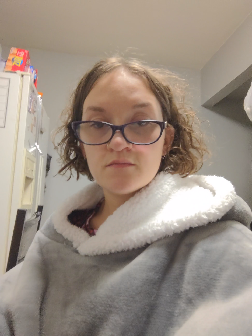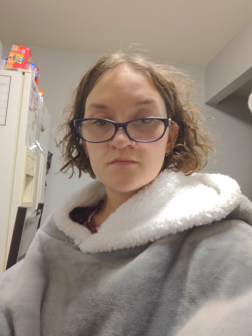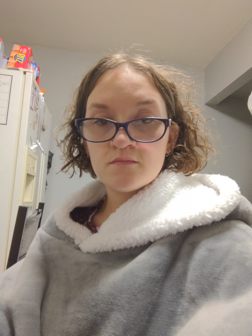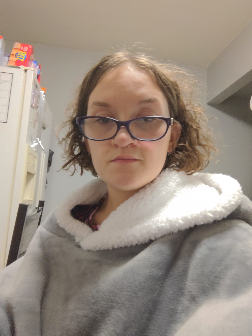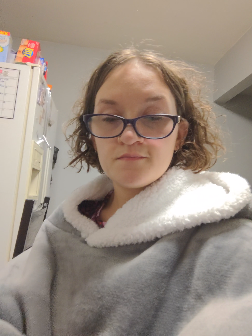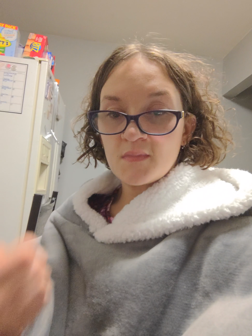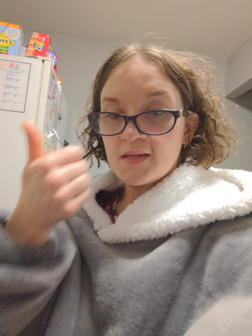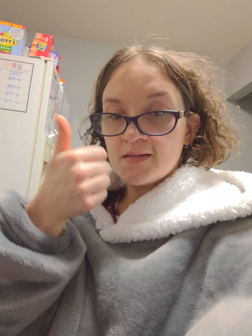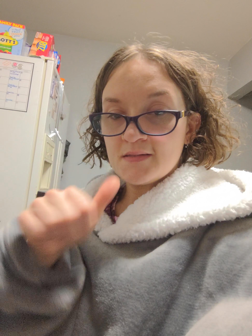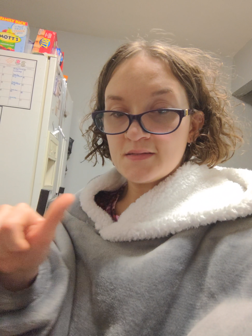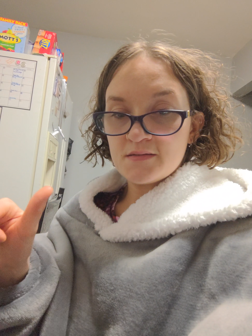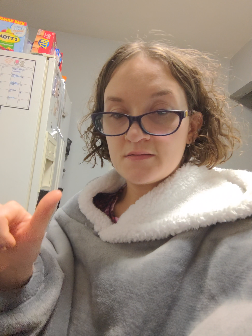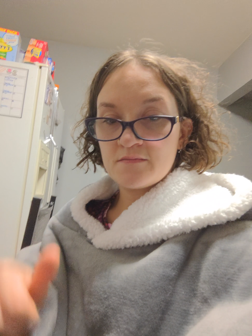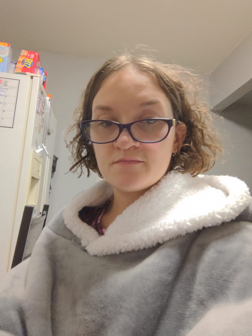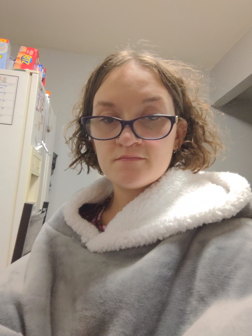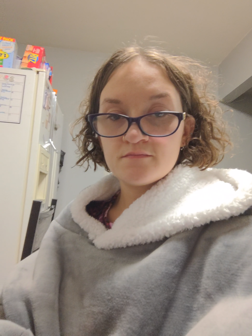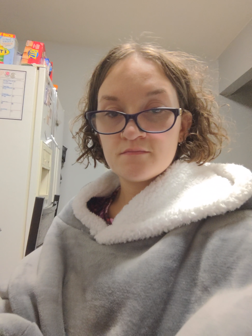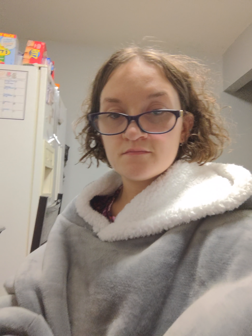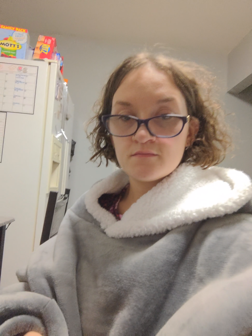any